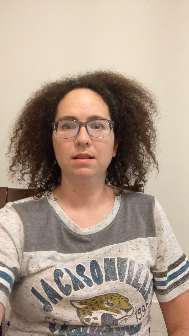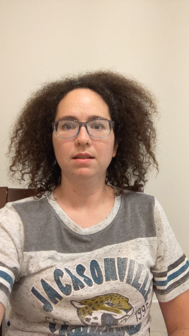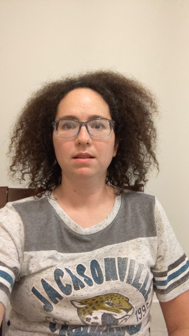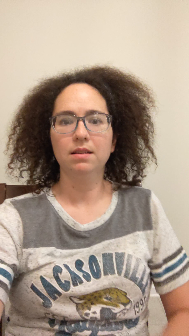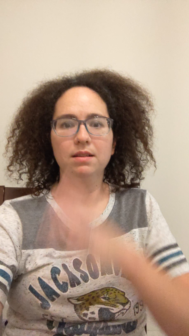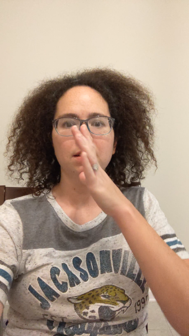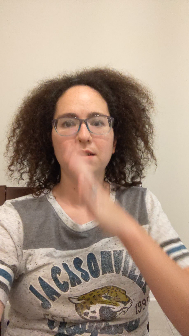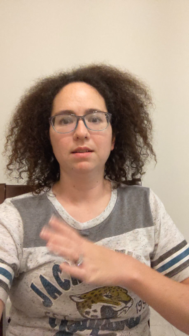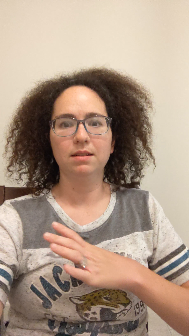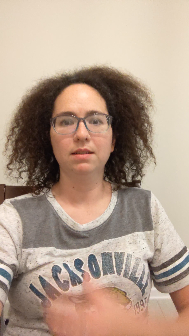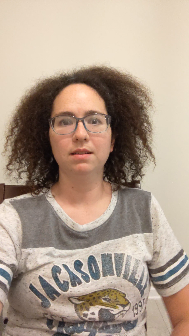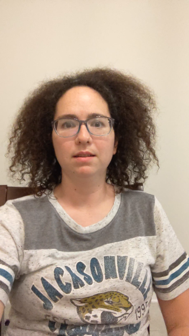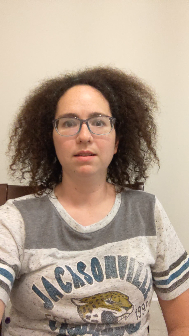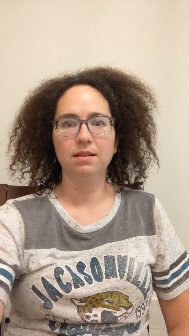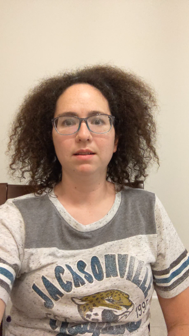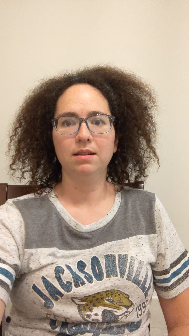lady